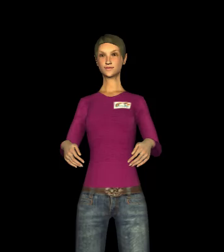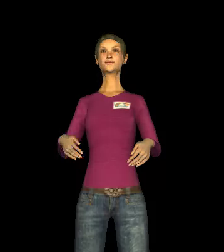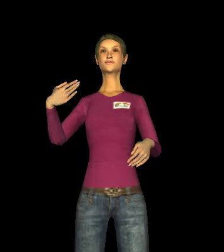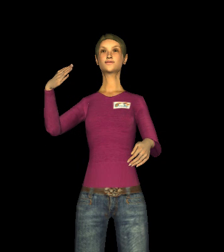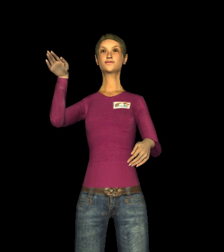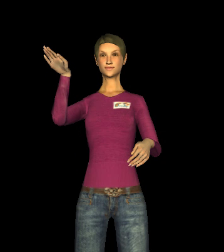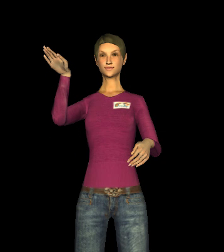آخر